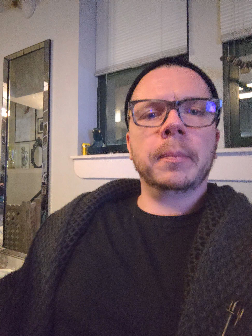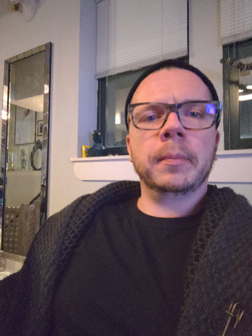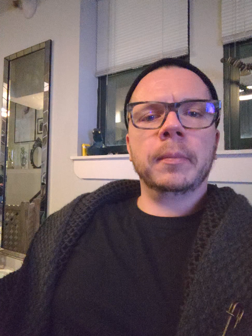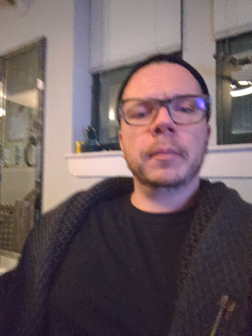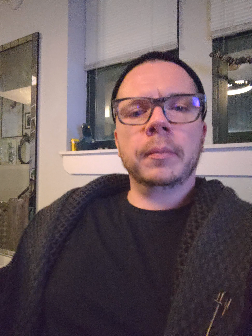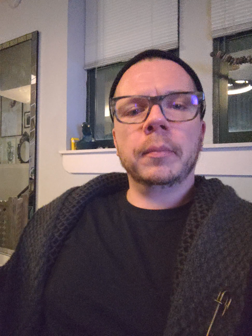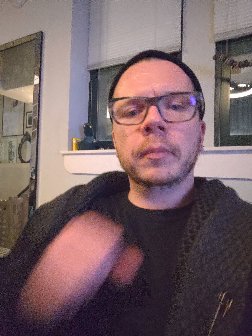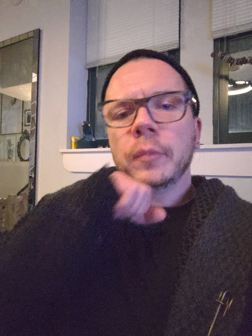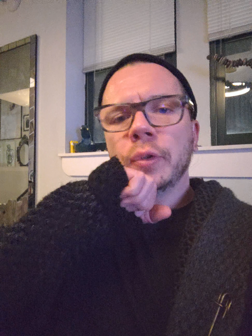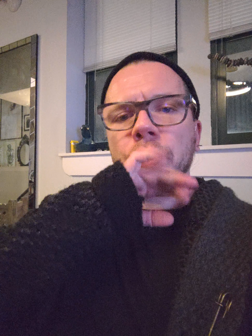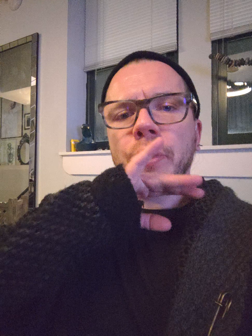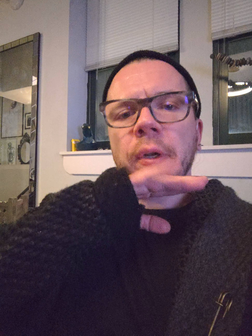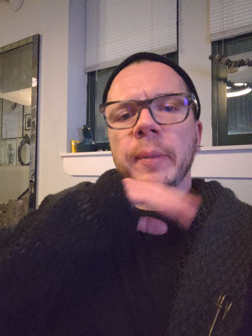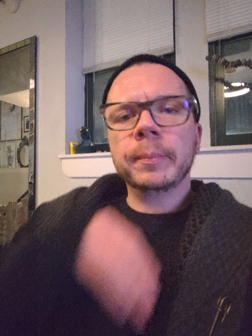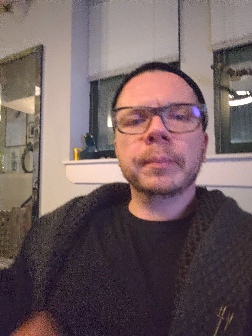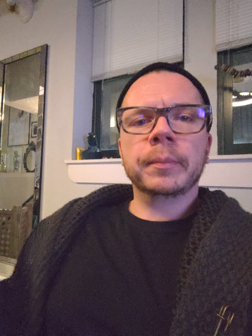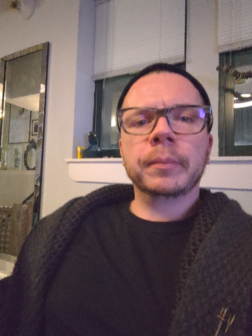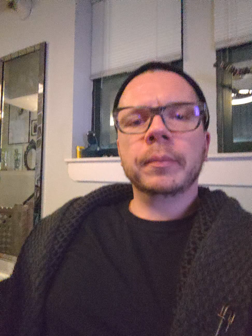dirty